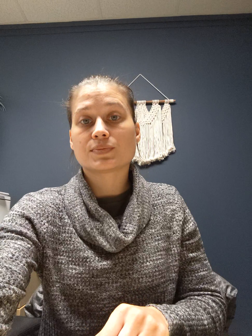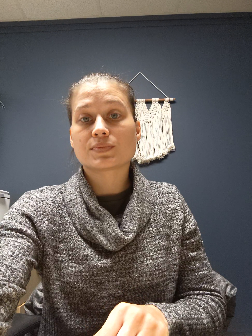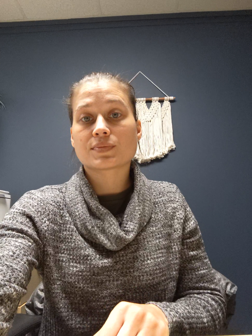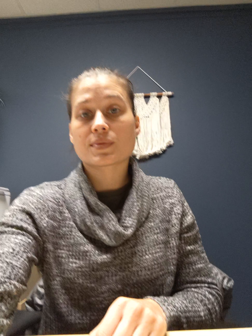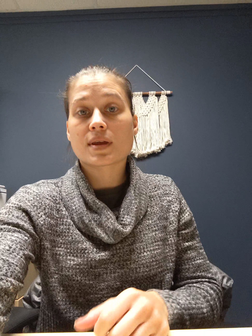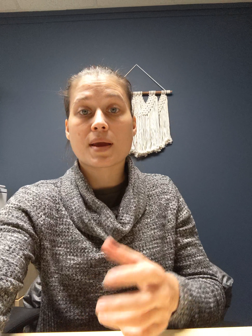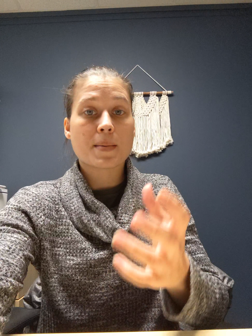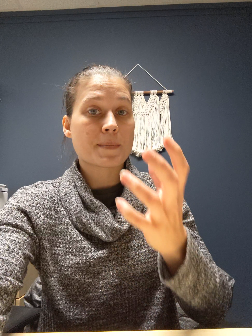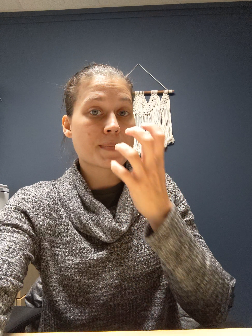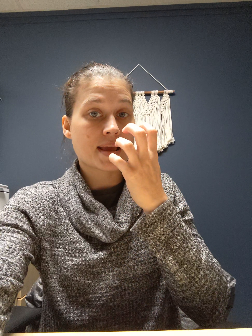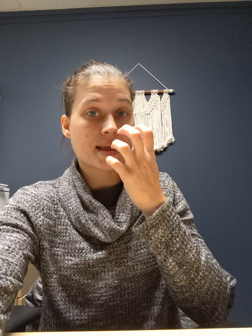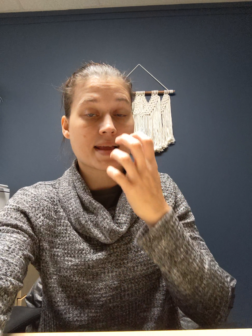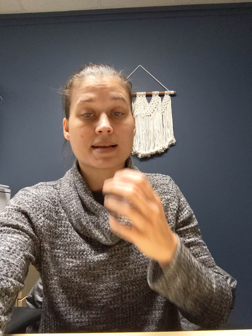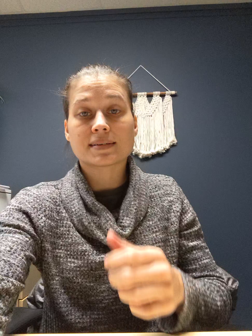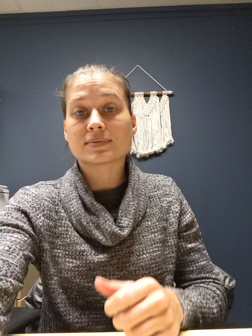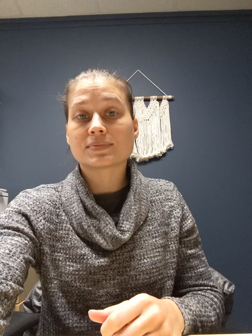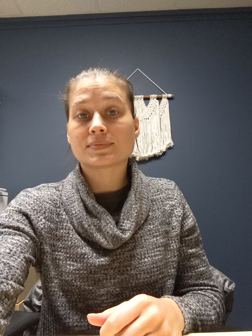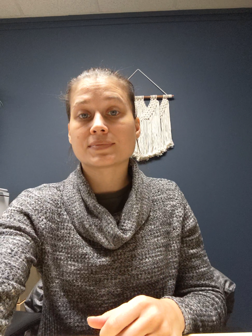mad